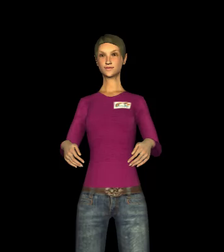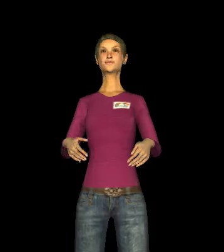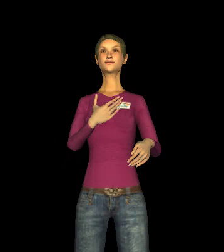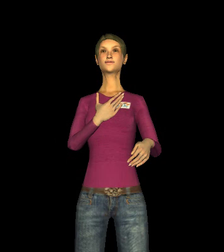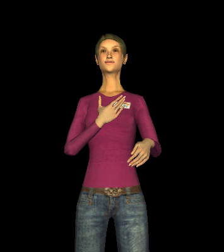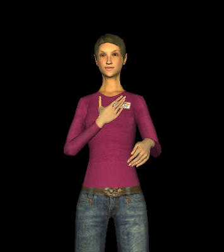لي